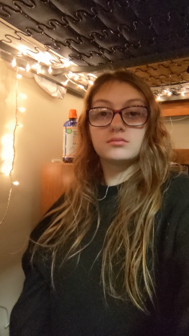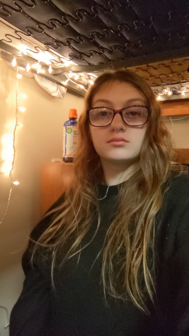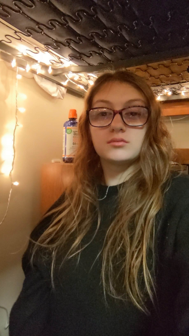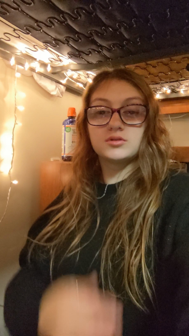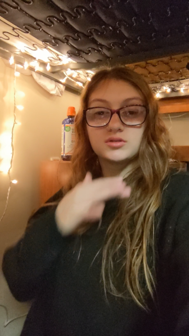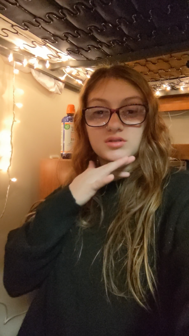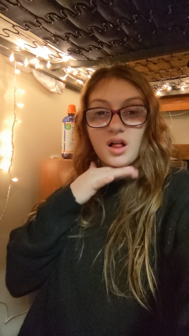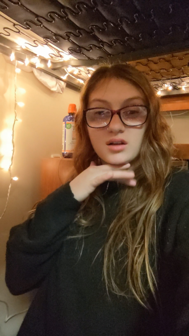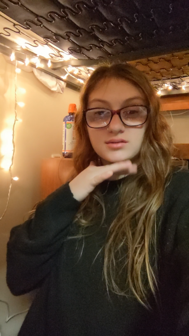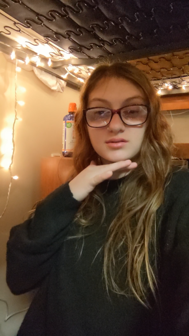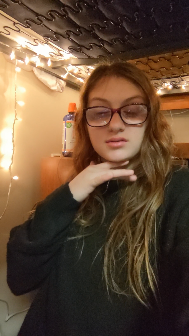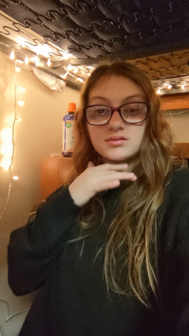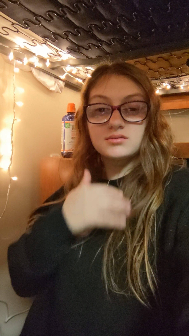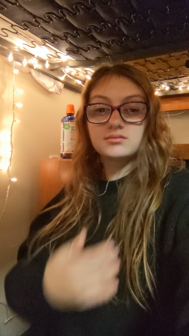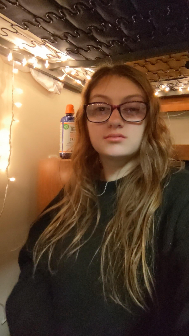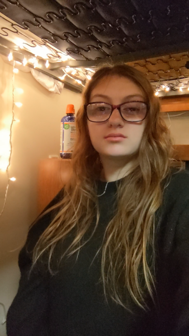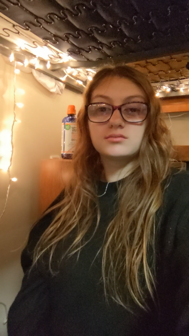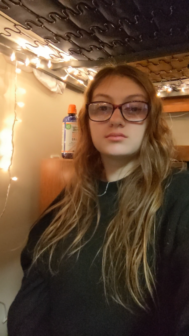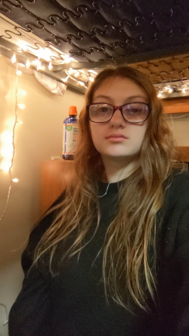naughty